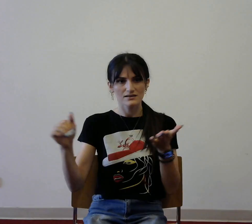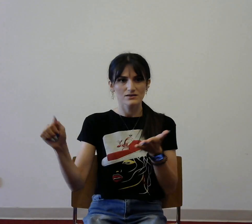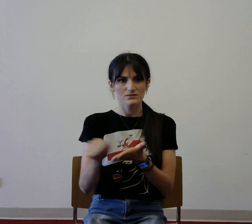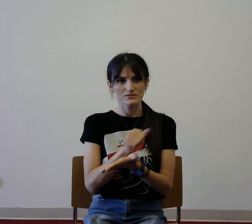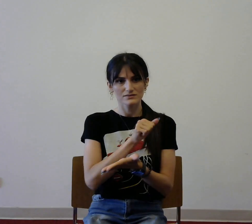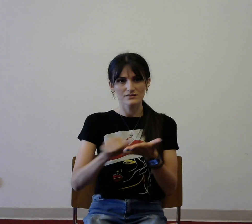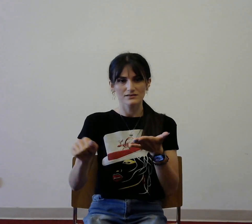sənəd